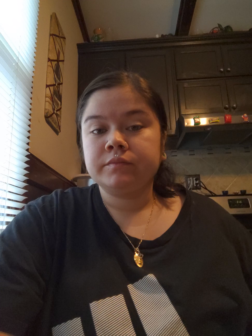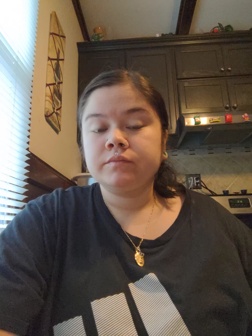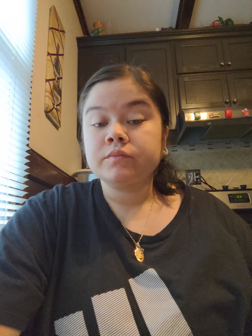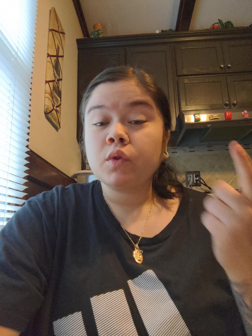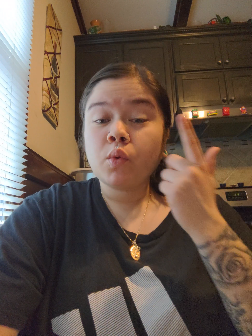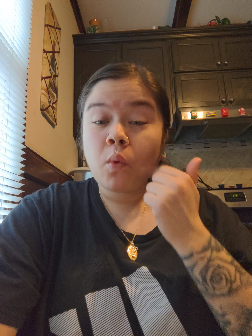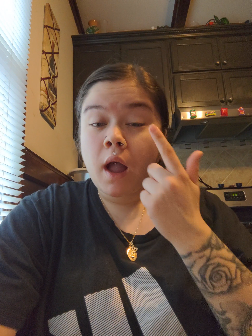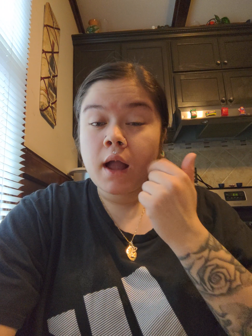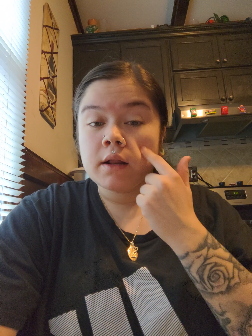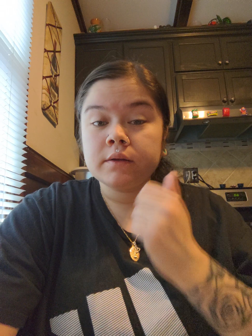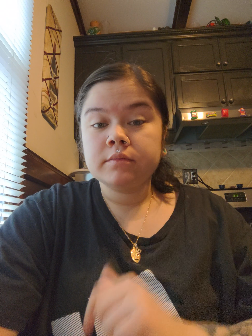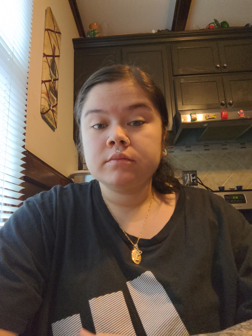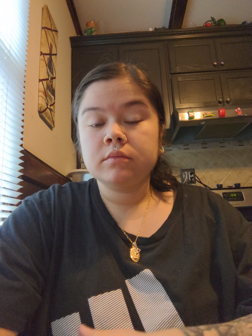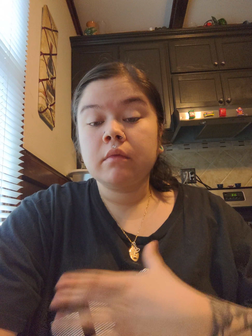cry